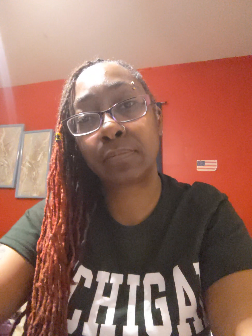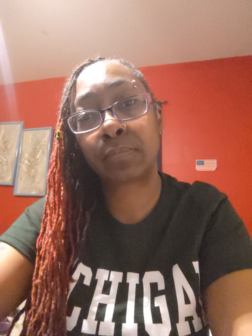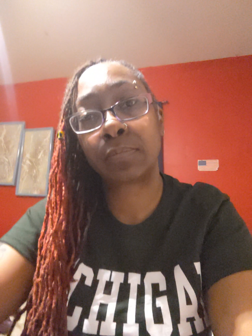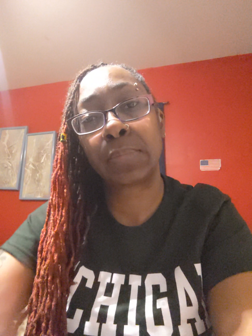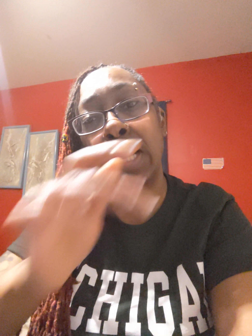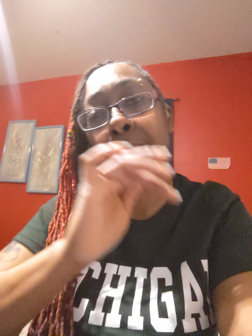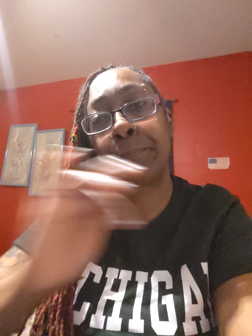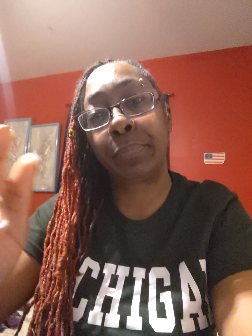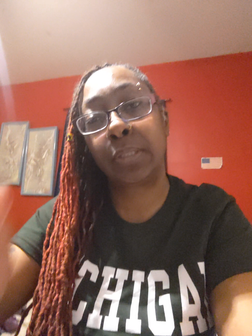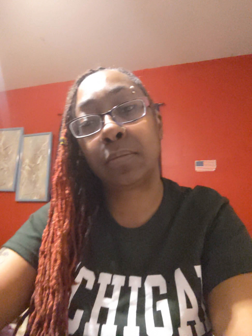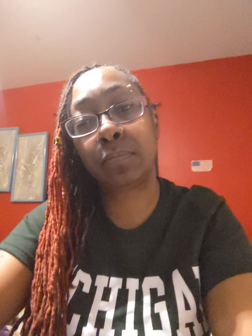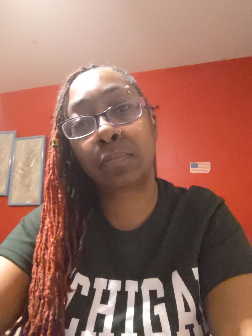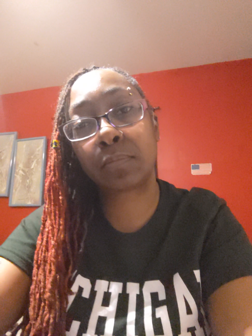empty